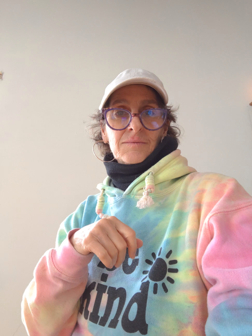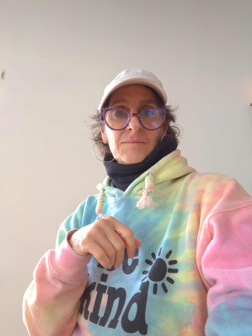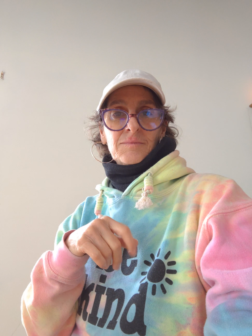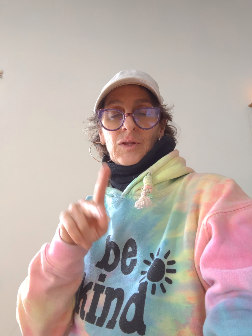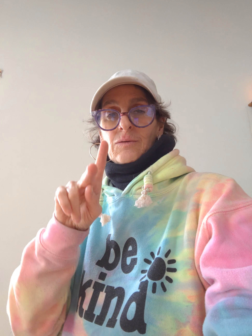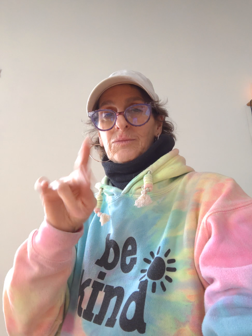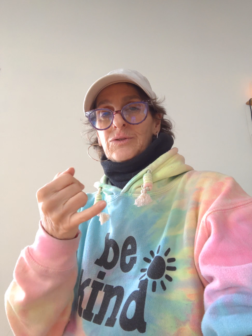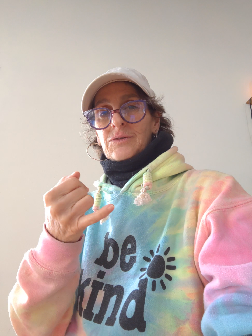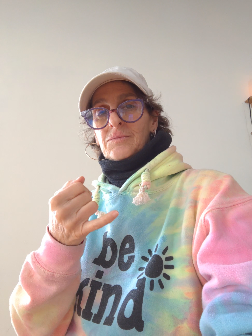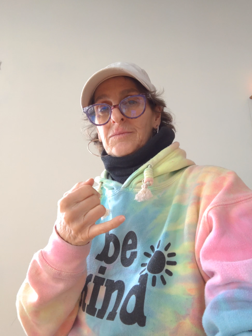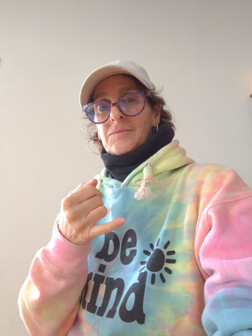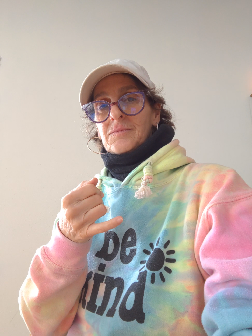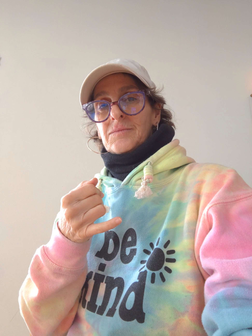pajamas